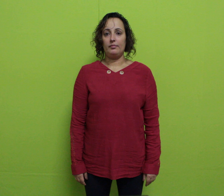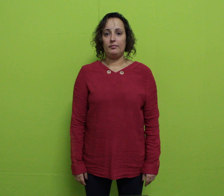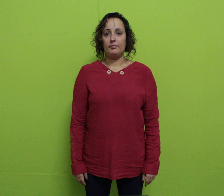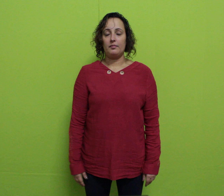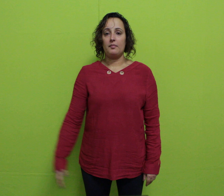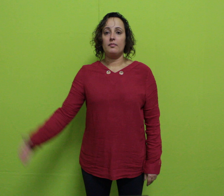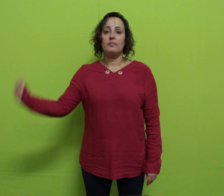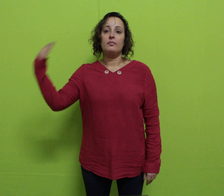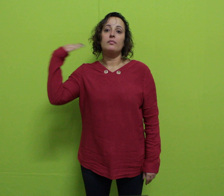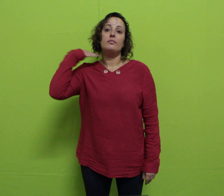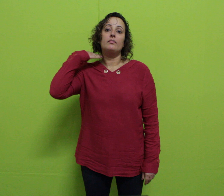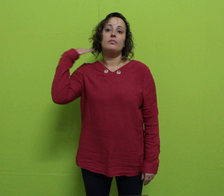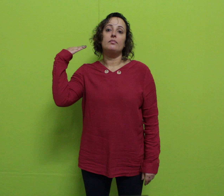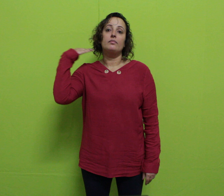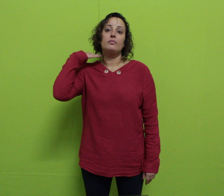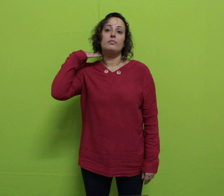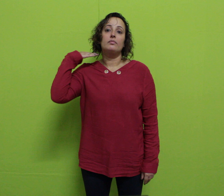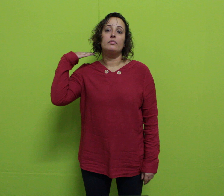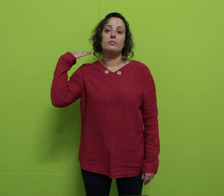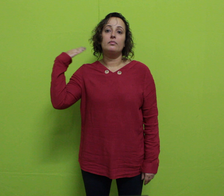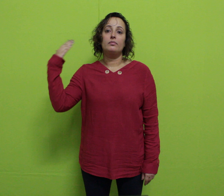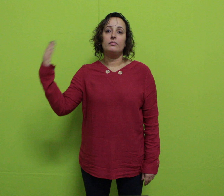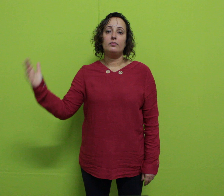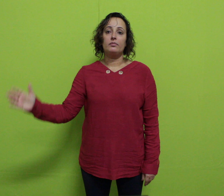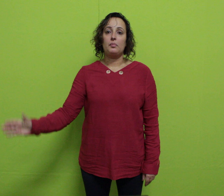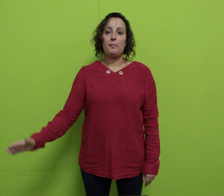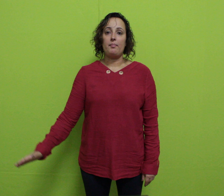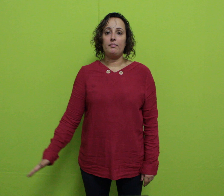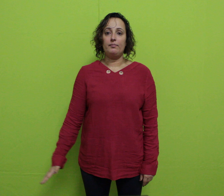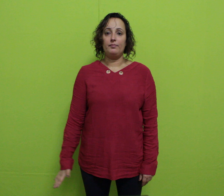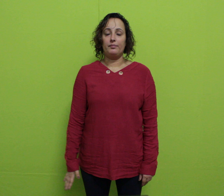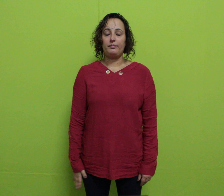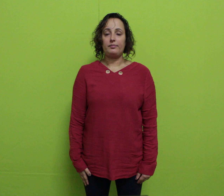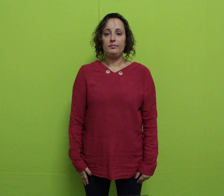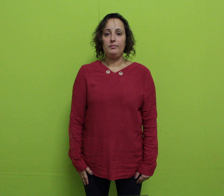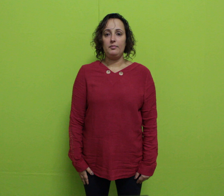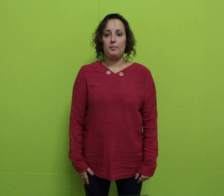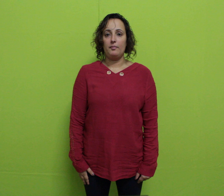banco